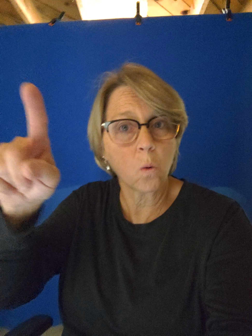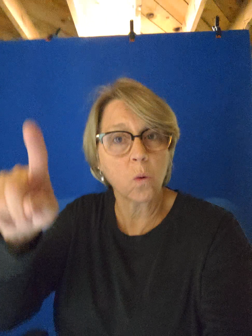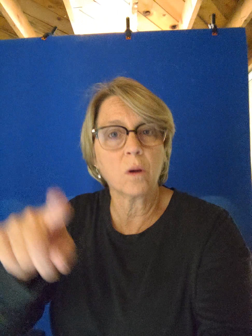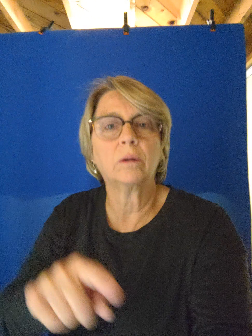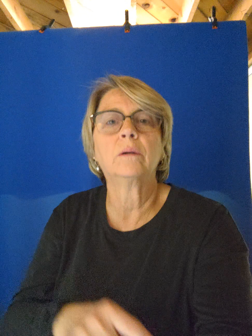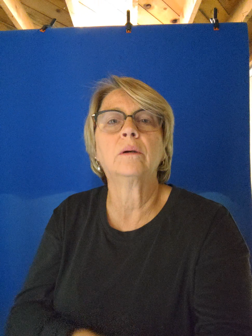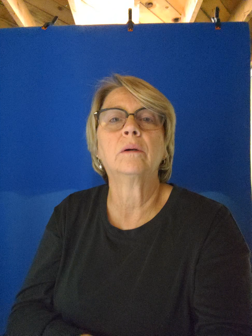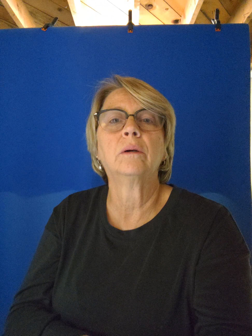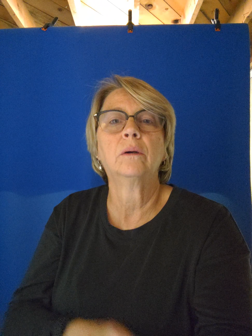for